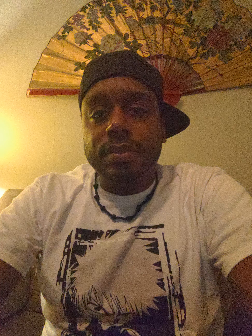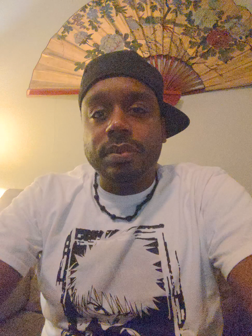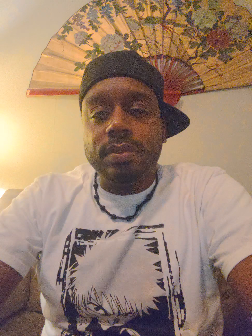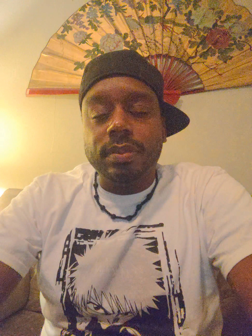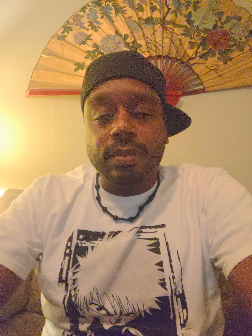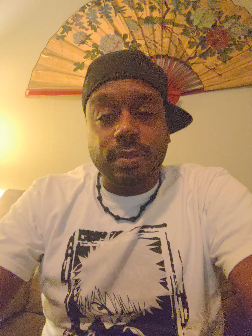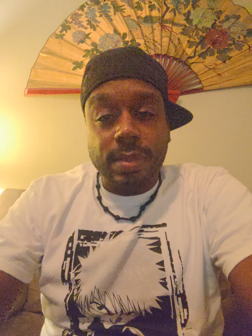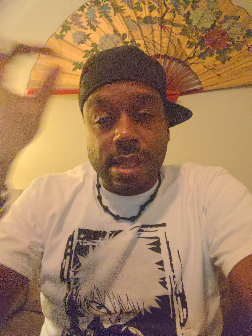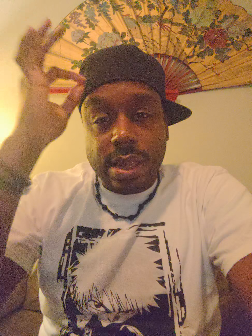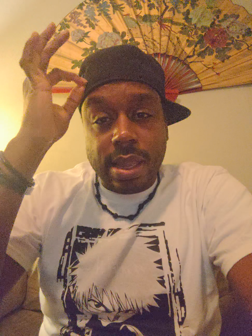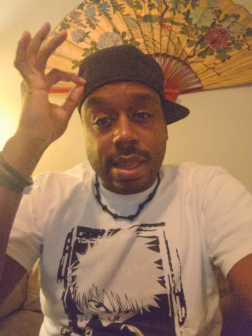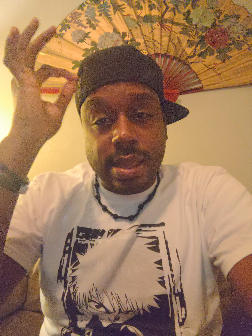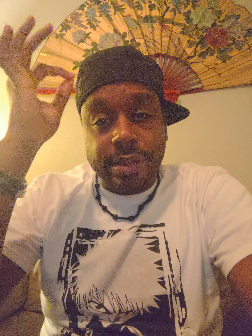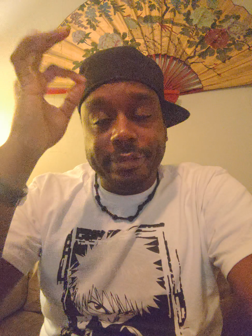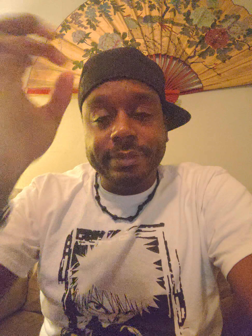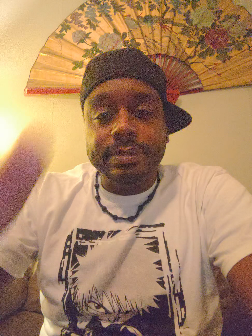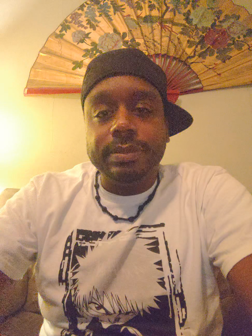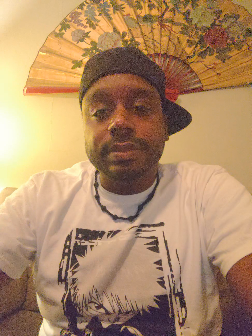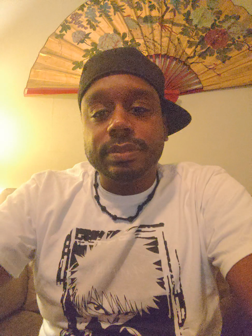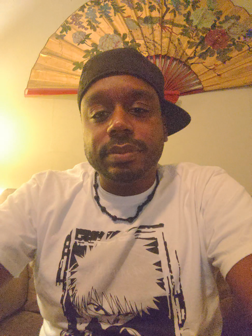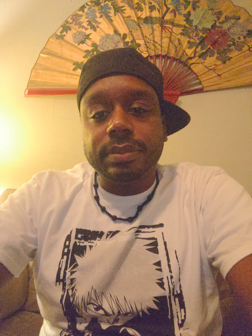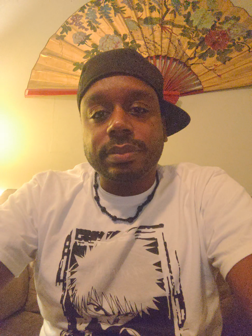hair